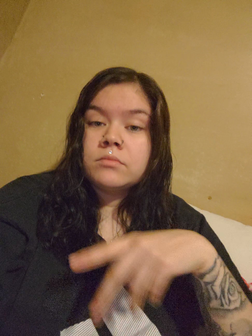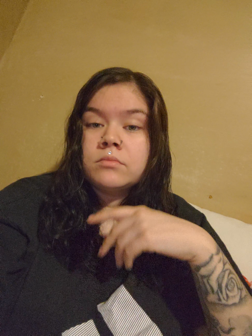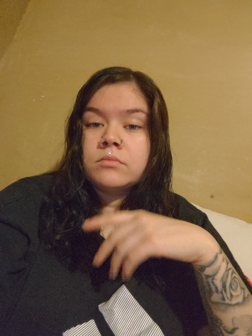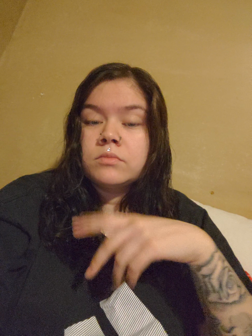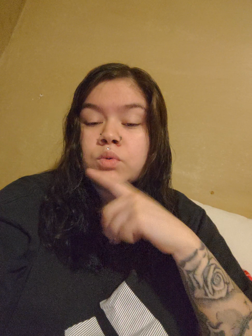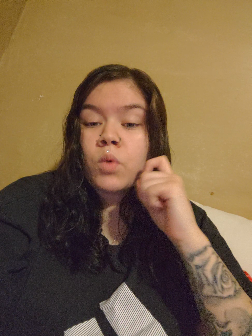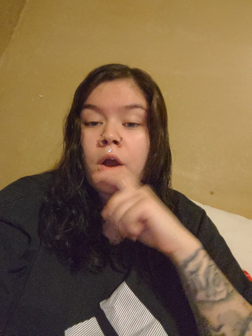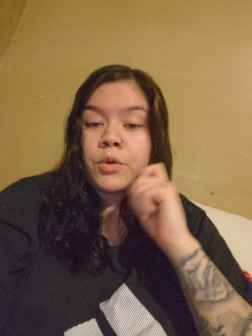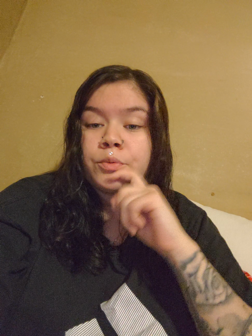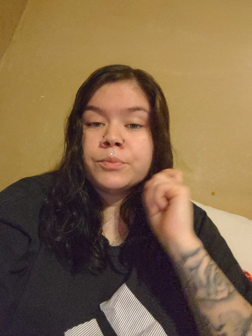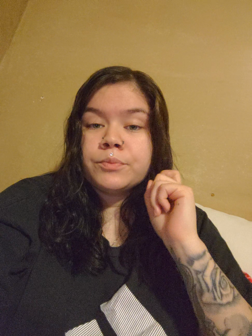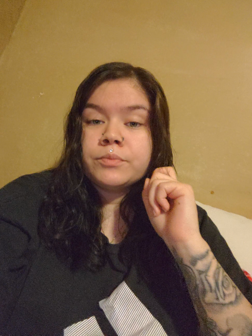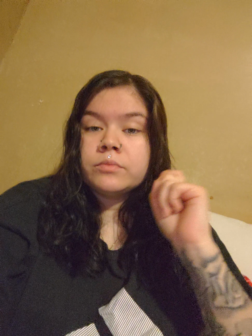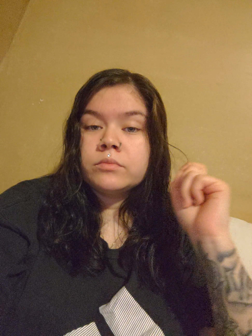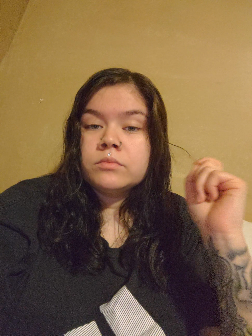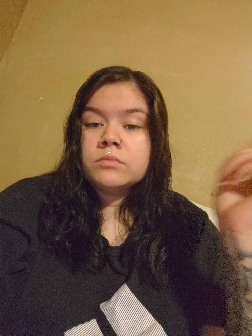dryer